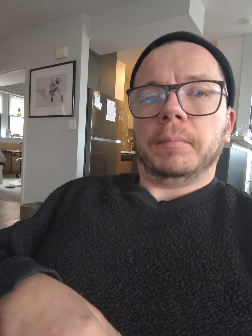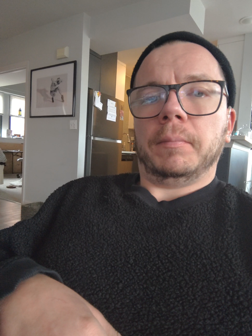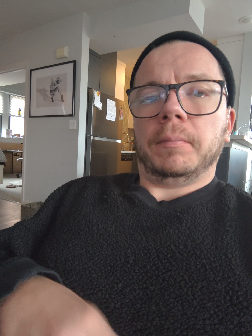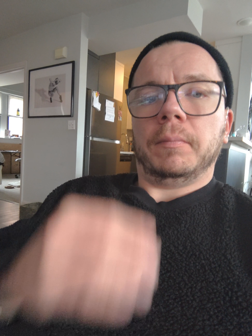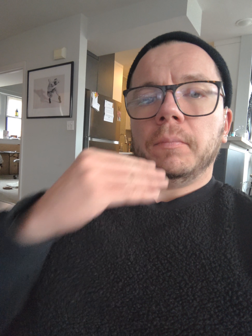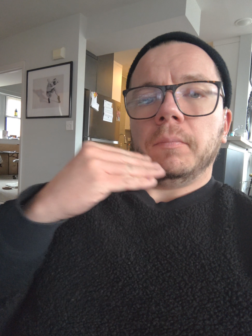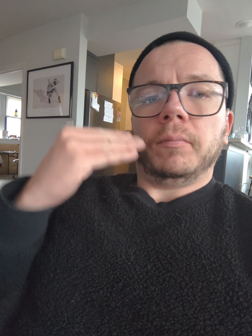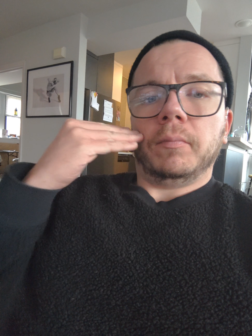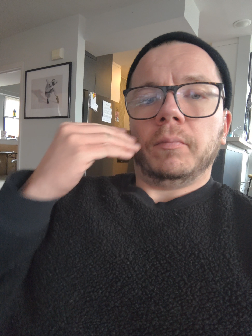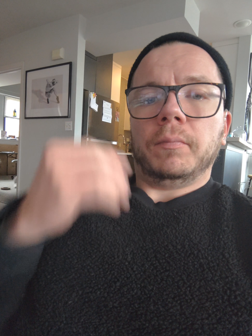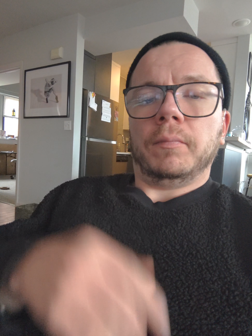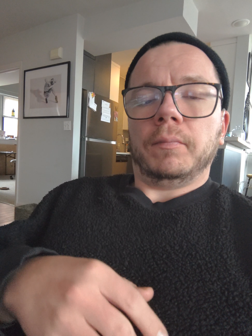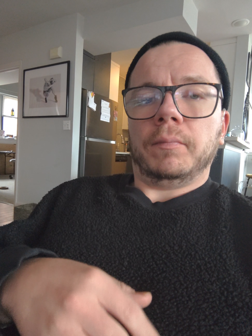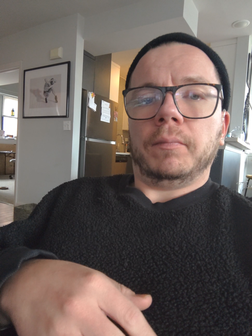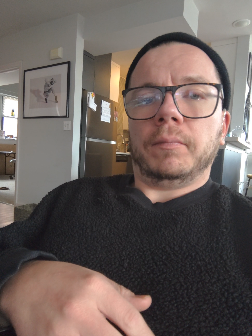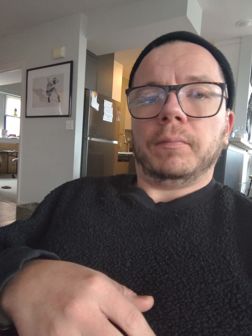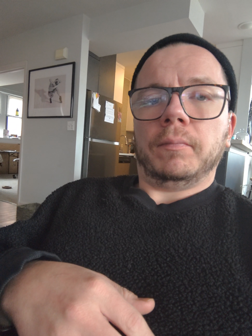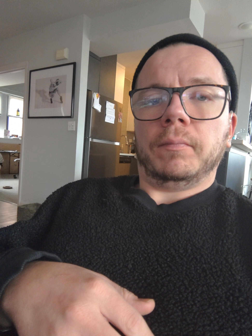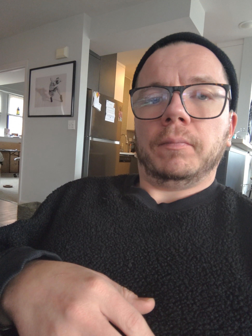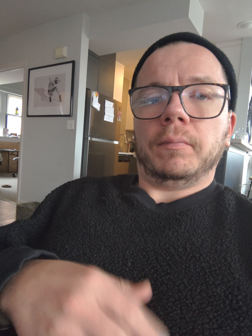home